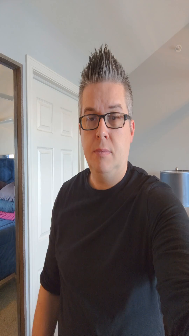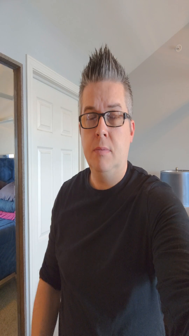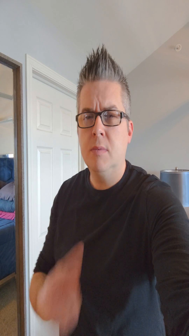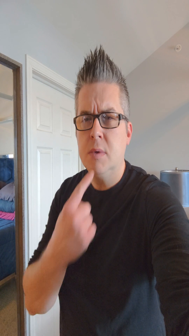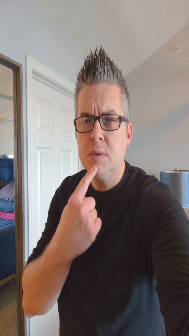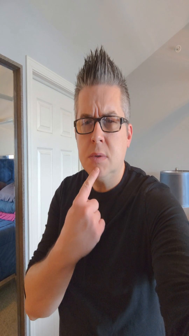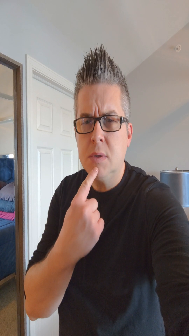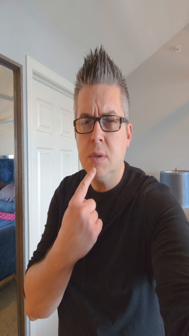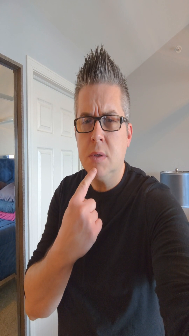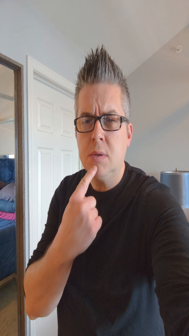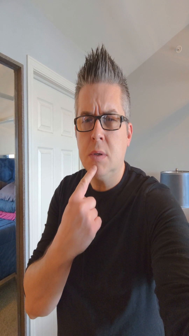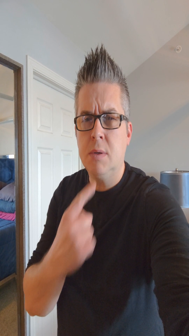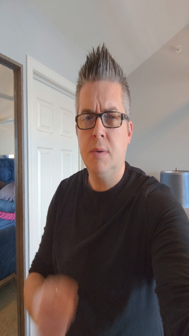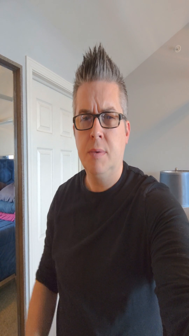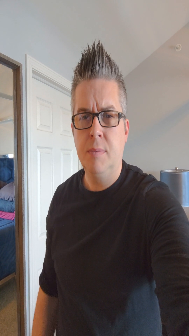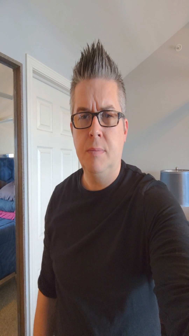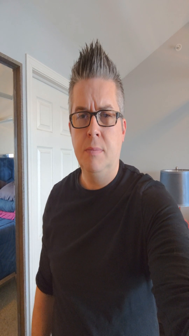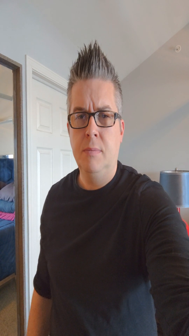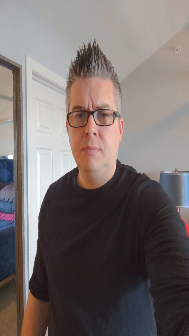say